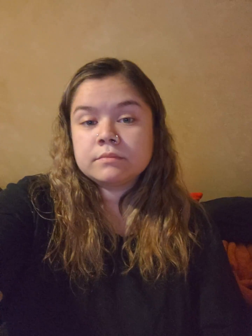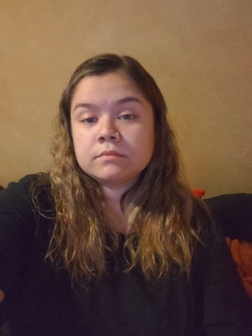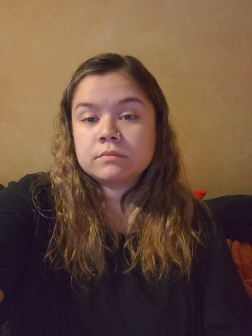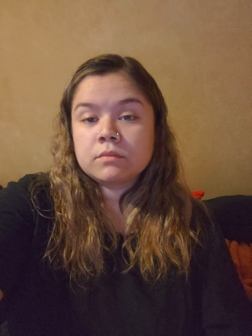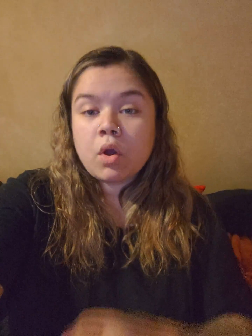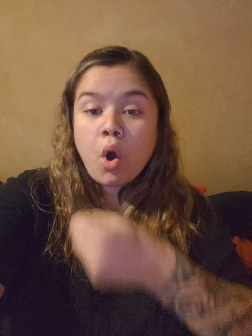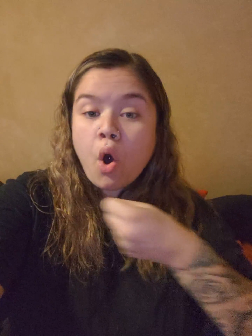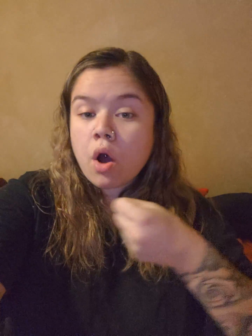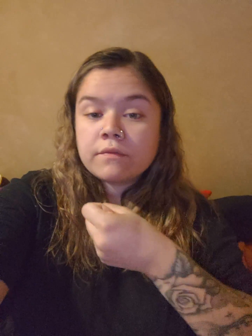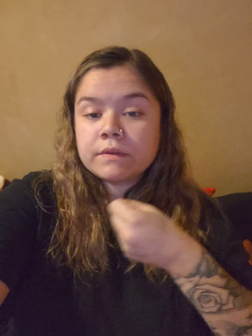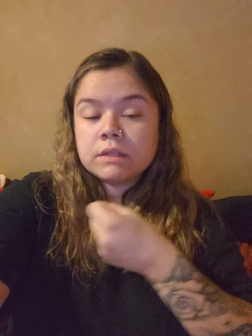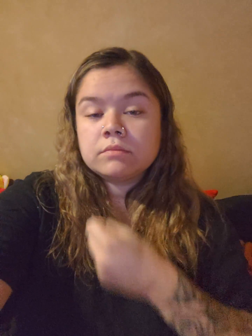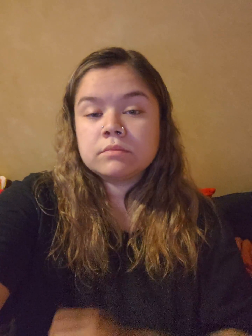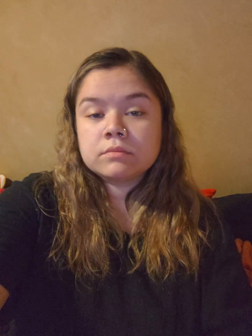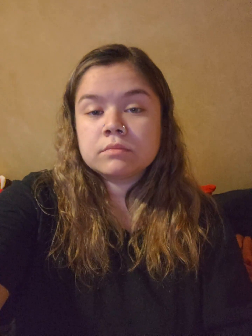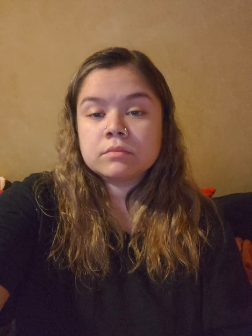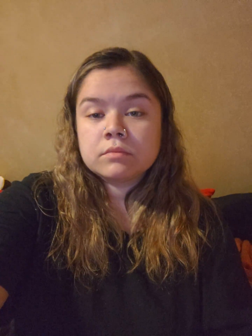coffee